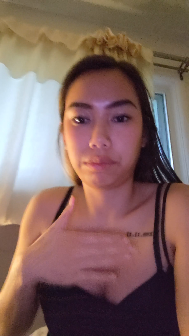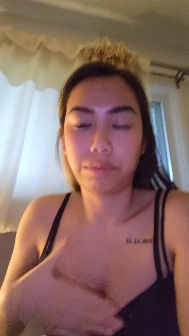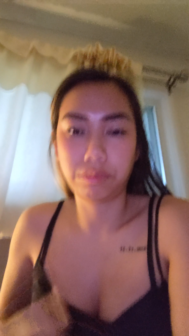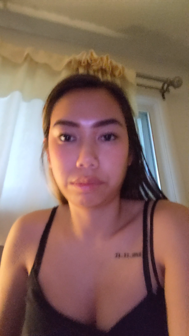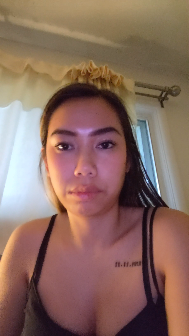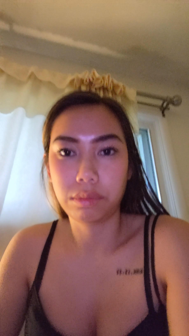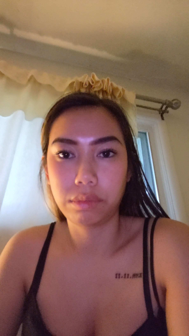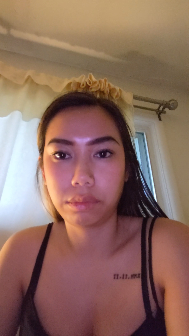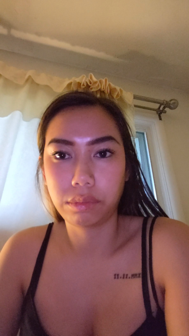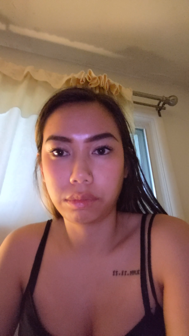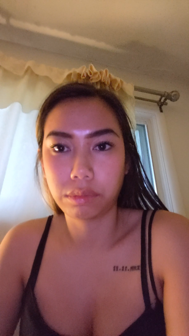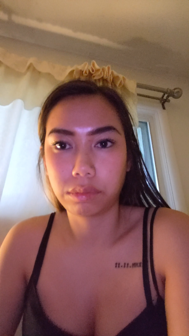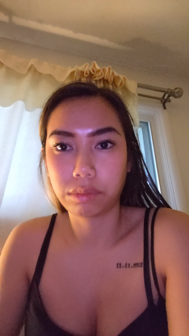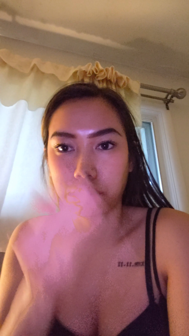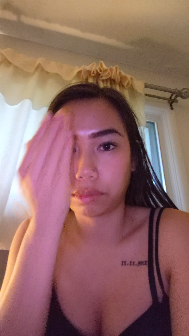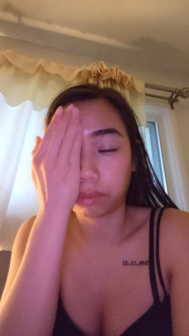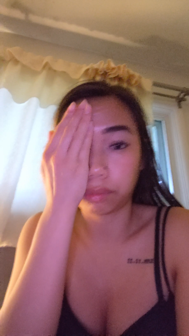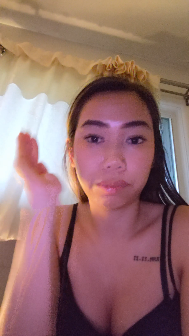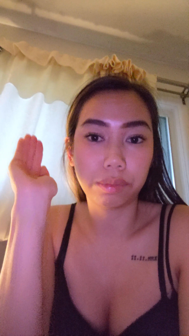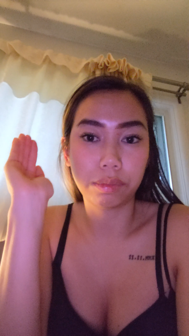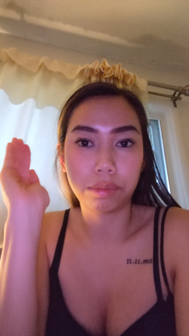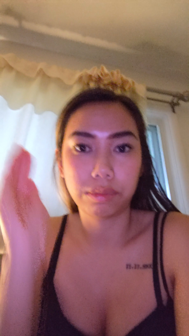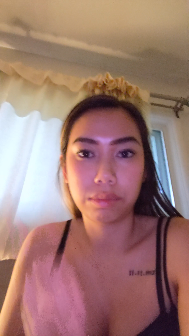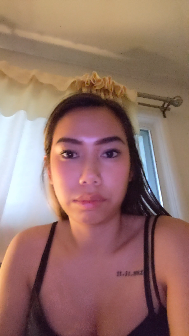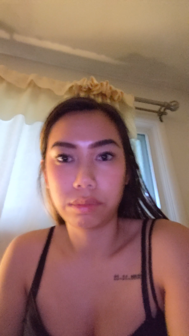peekaboo